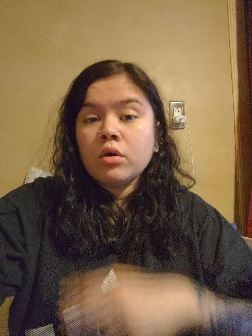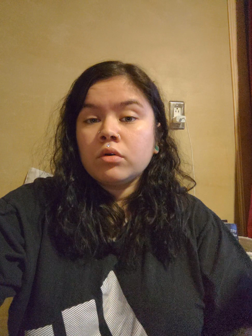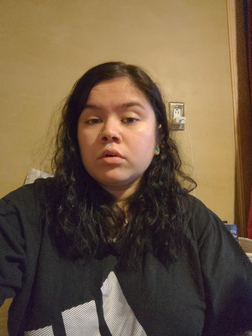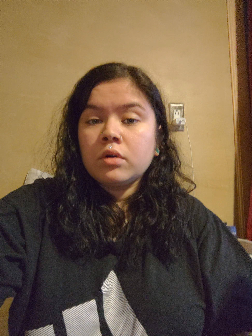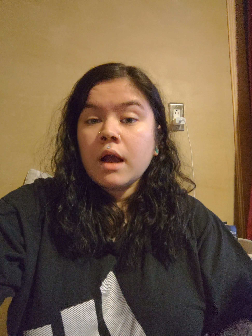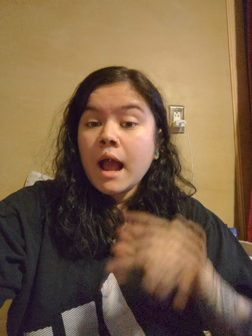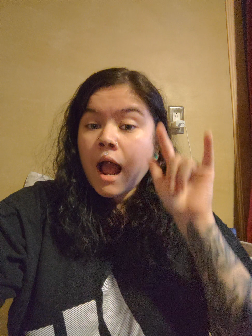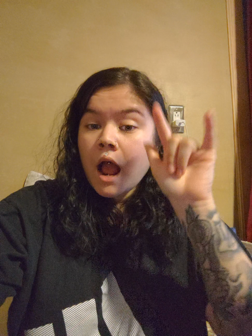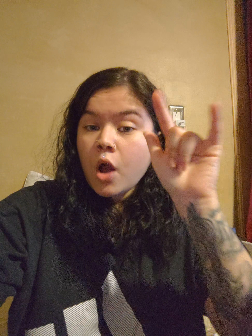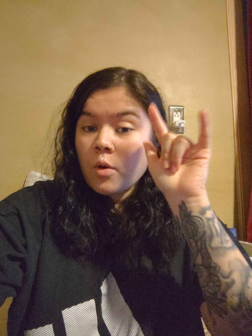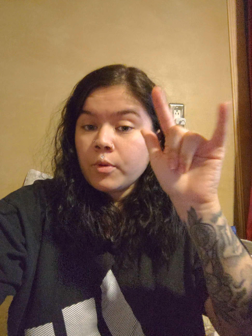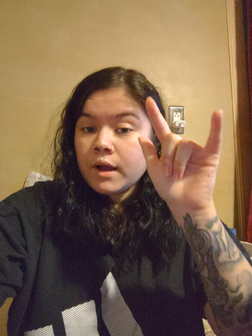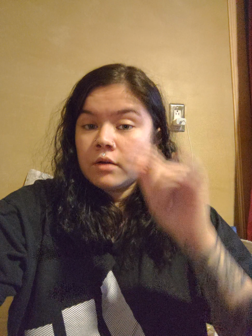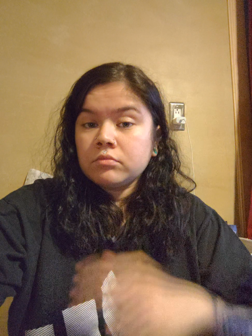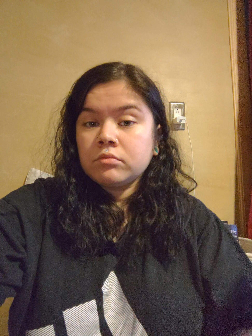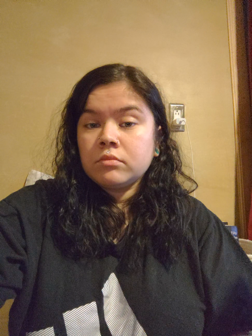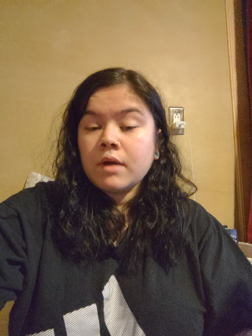airplane